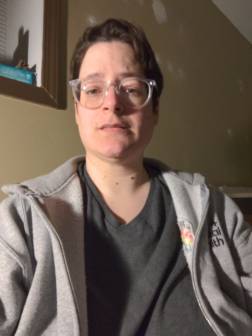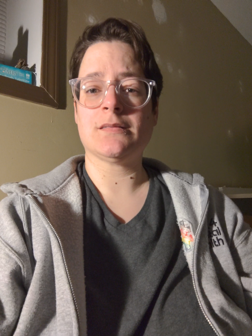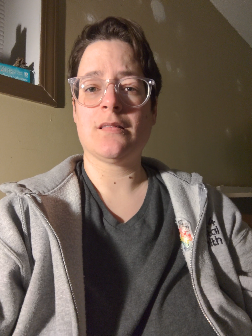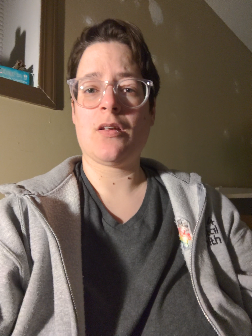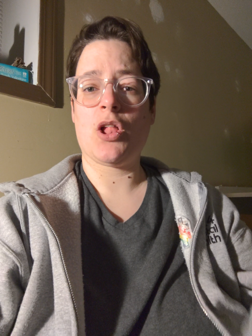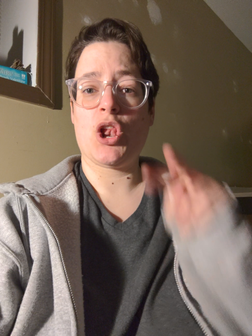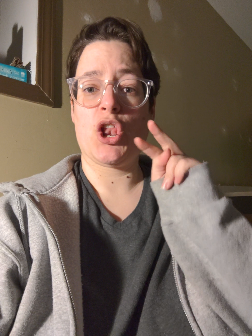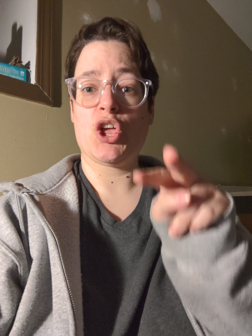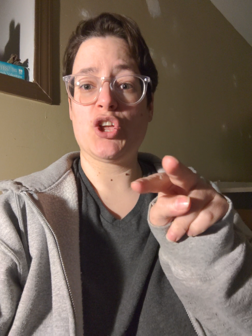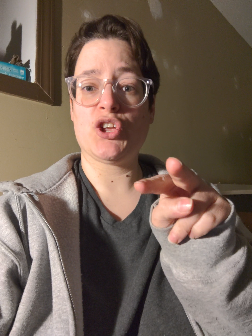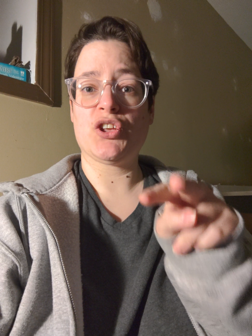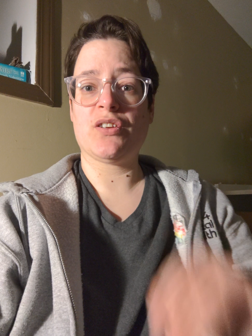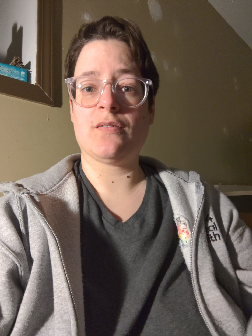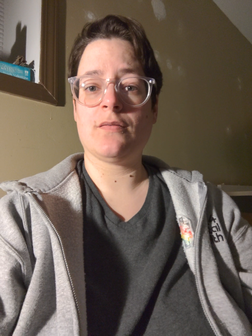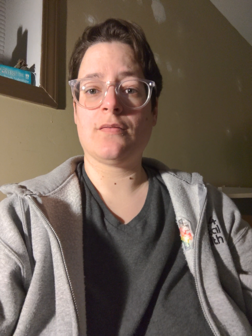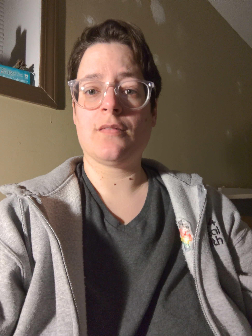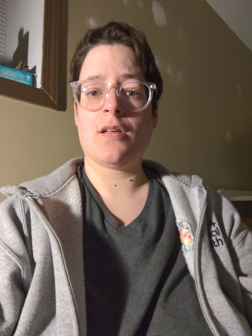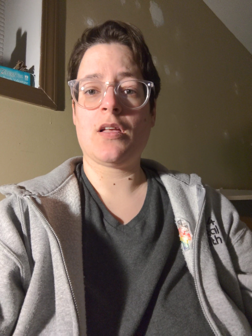look